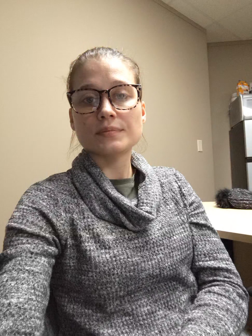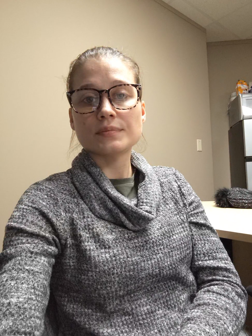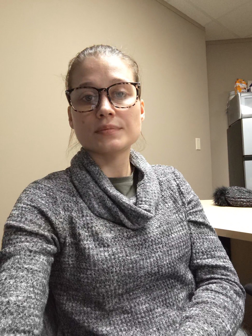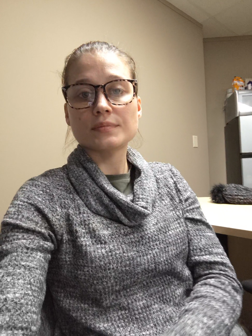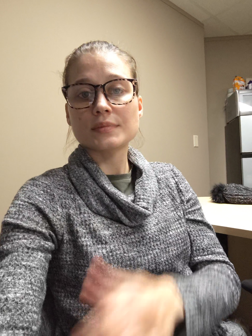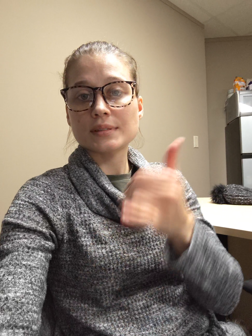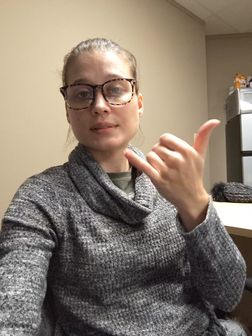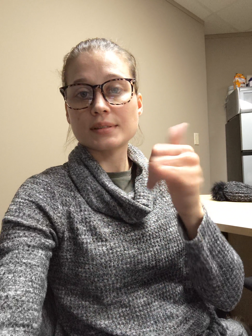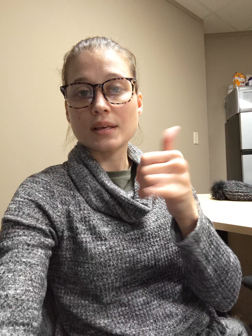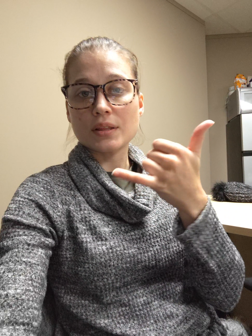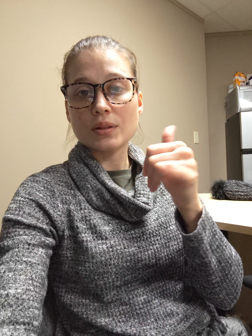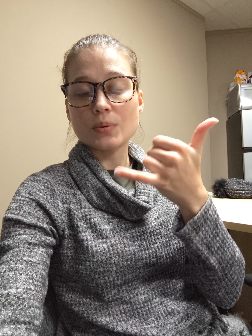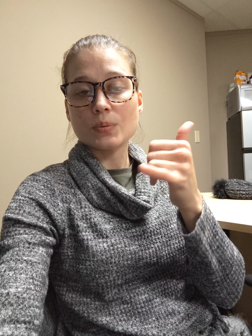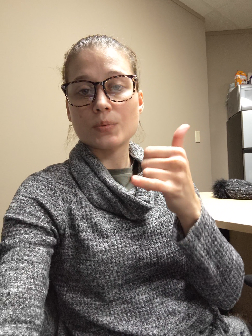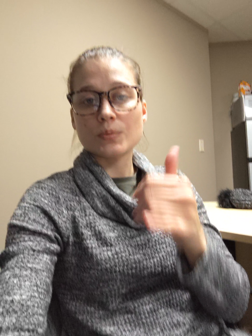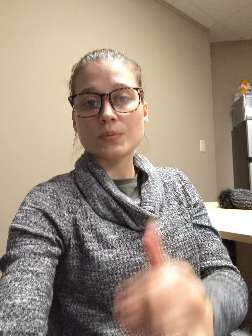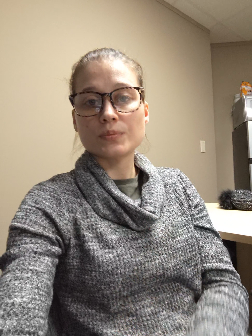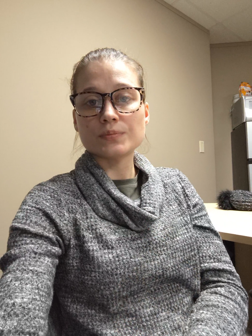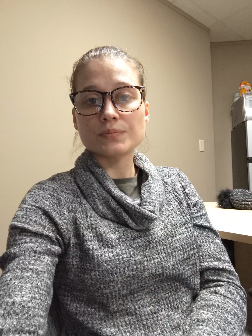yellow